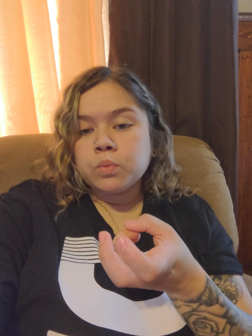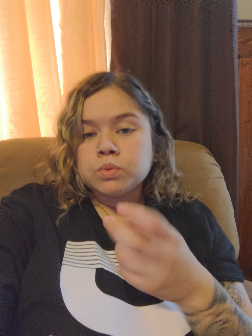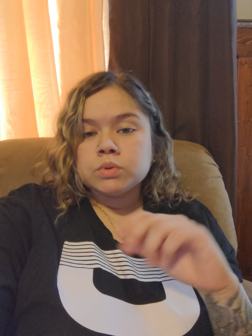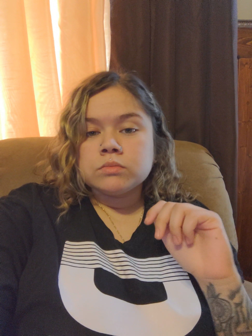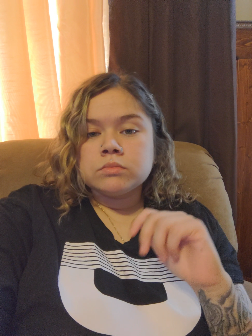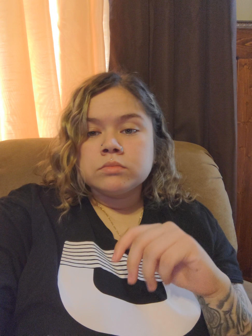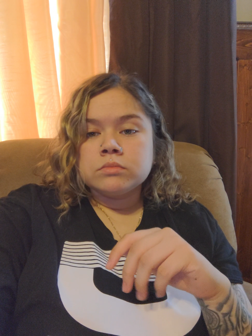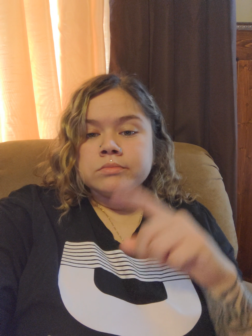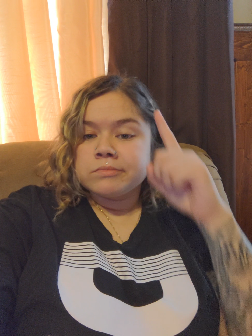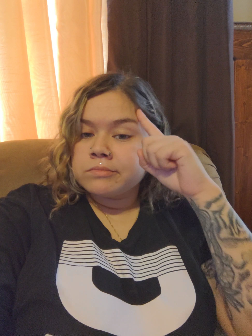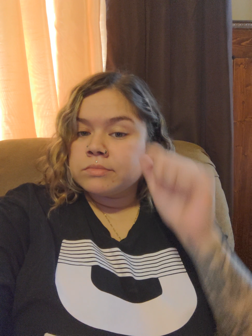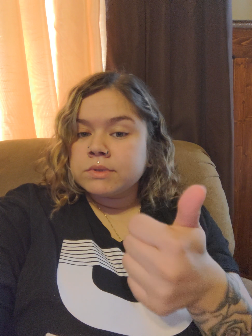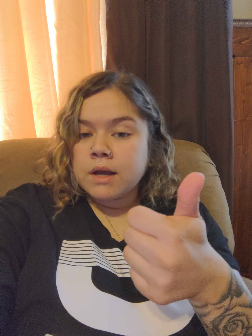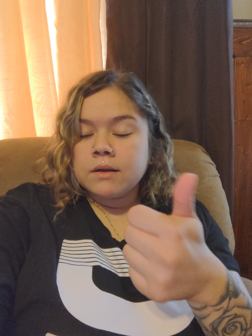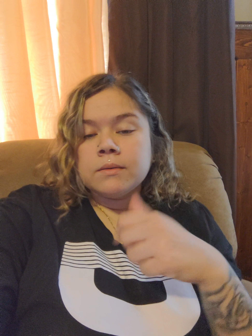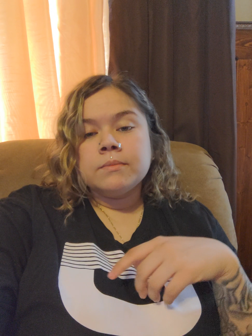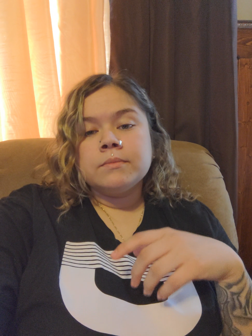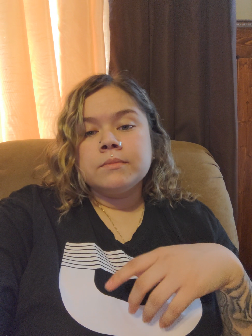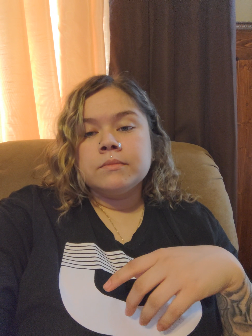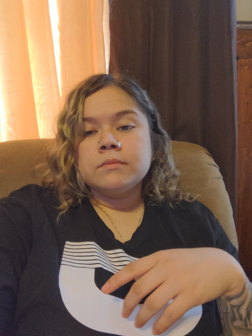dime